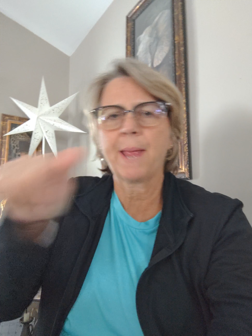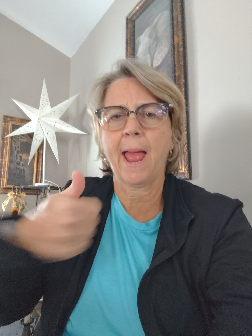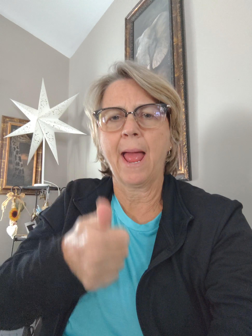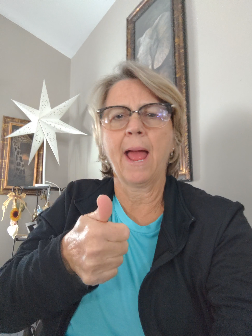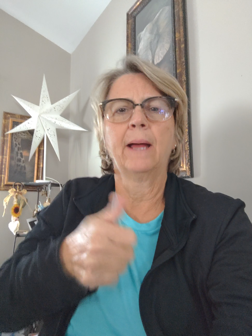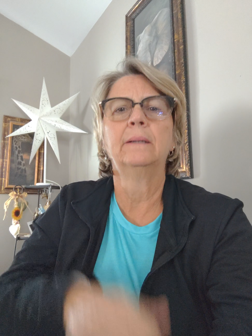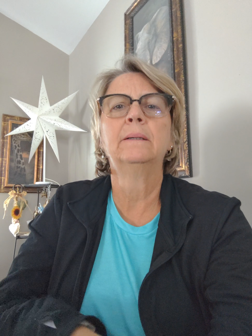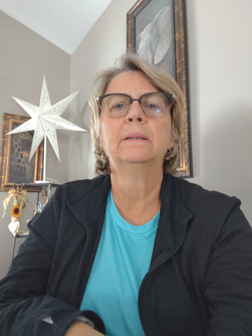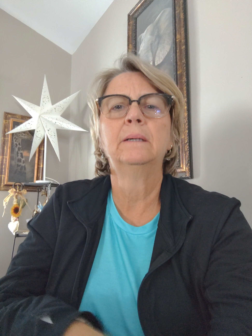beside